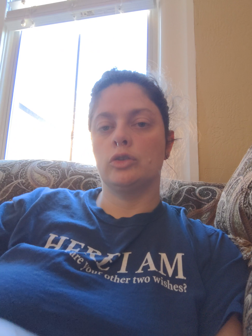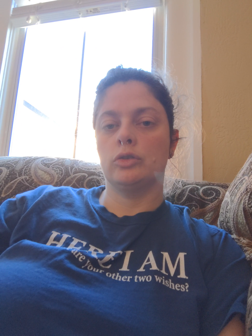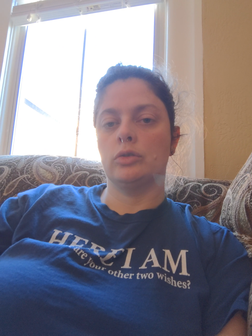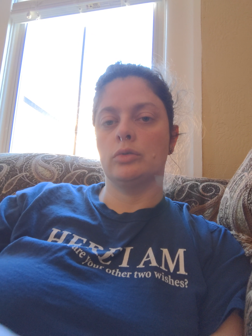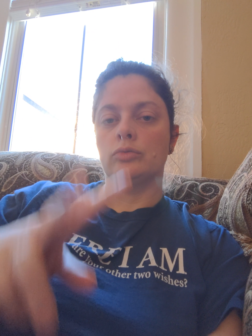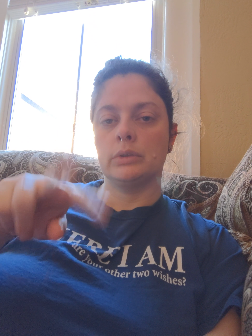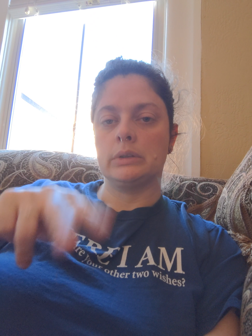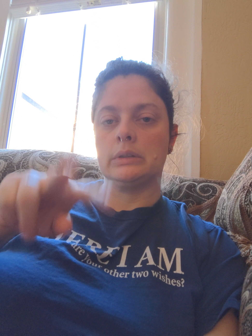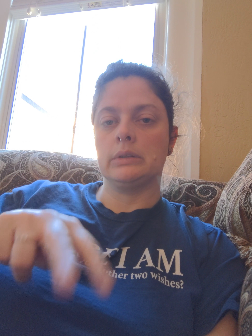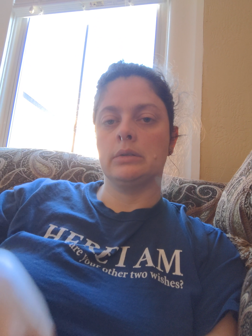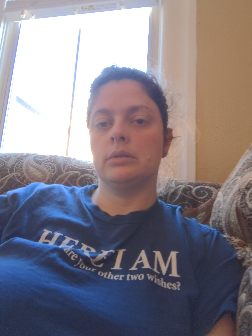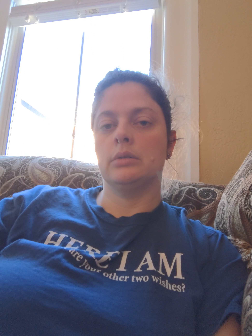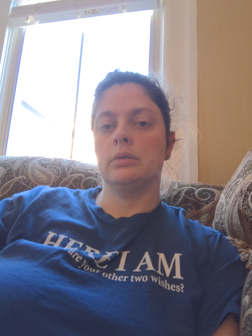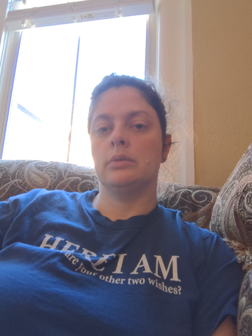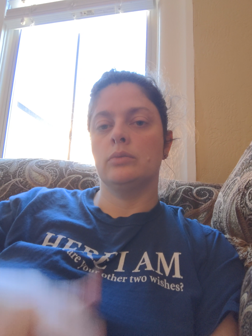read